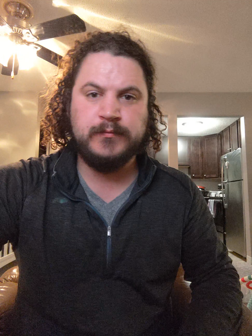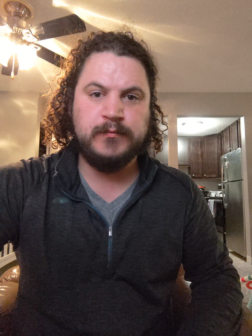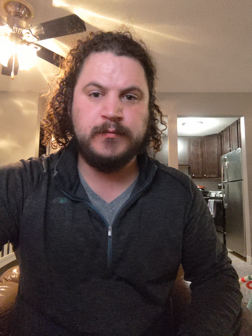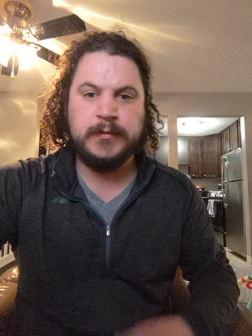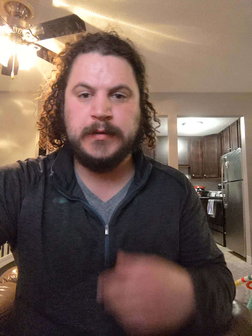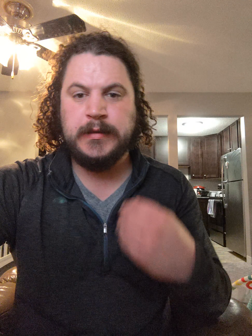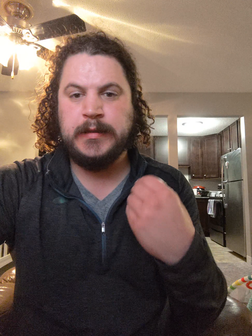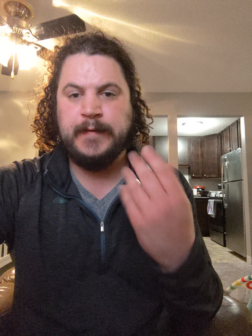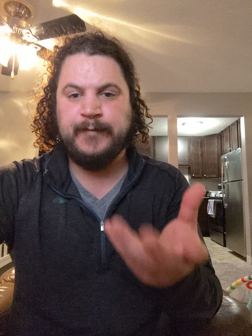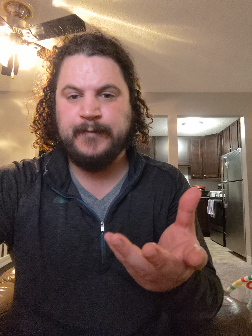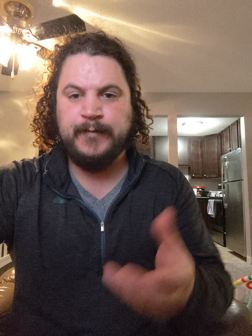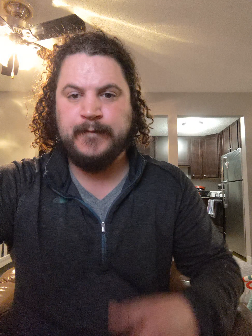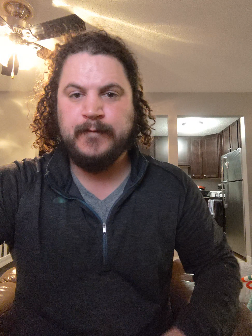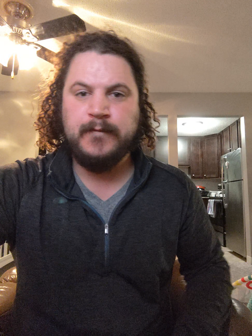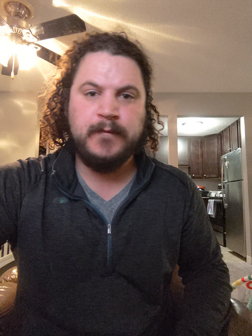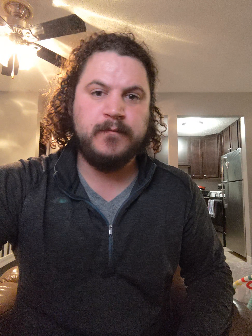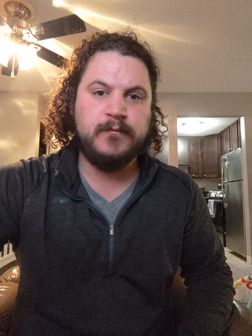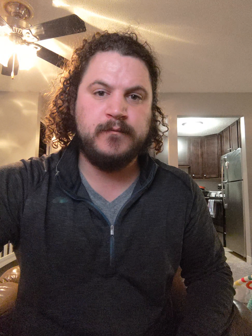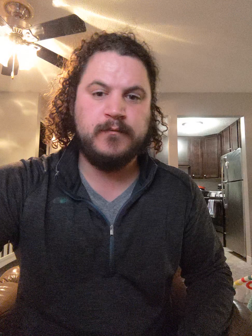give